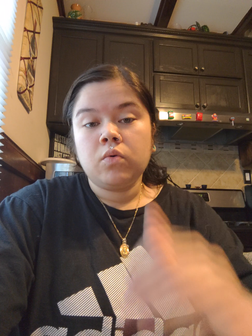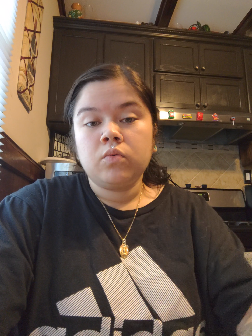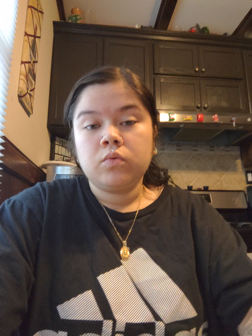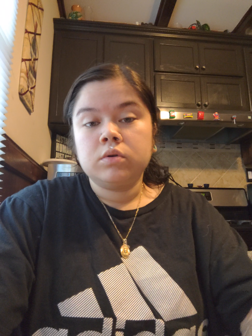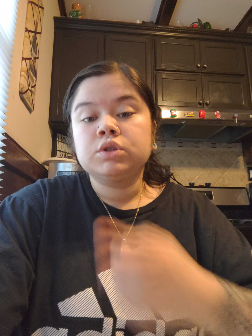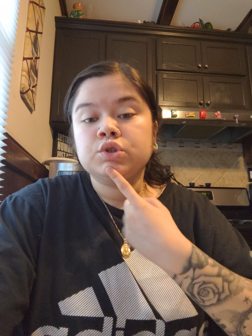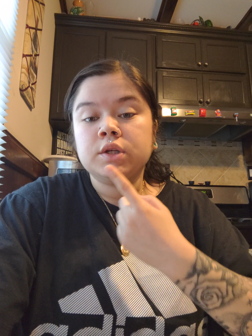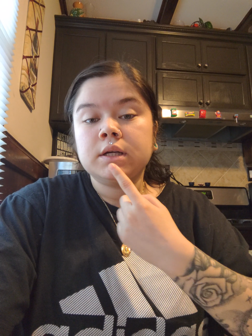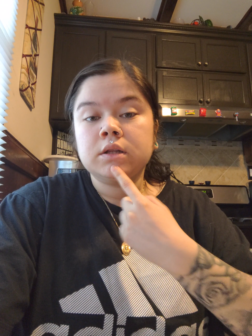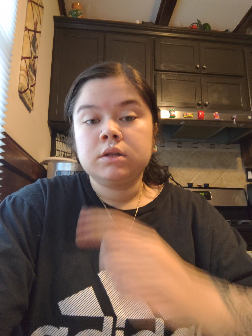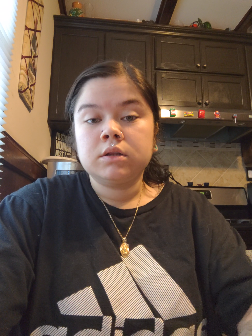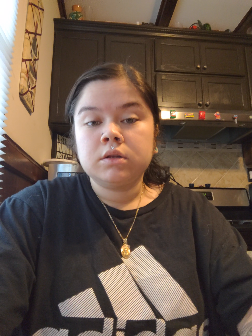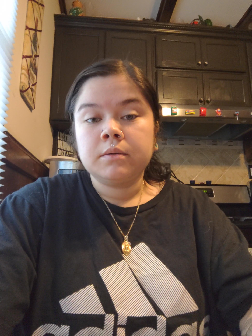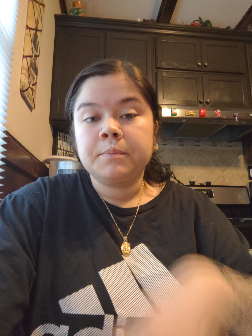chin